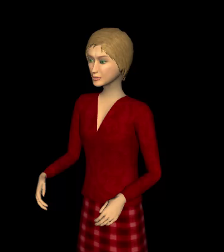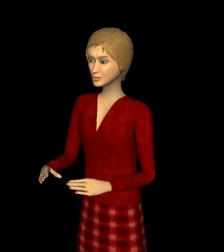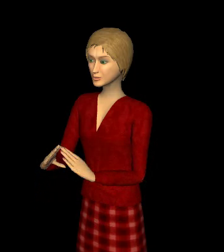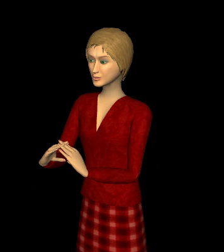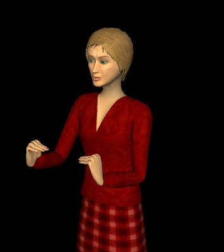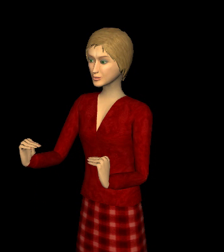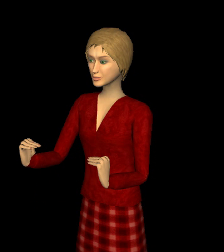هادئ